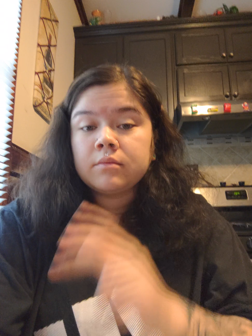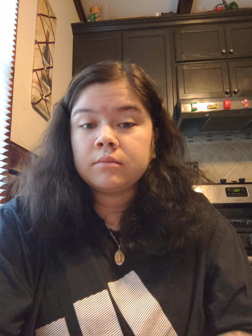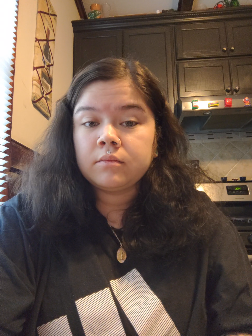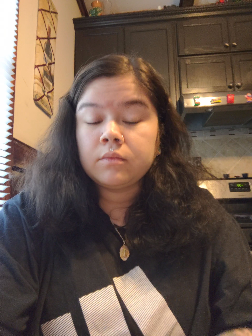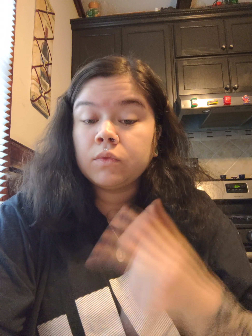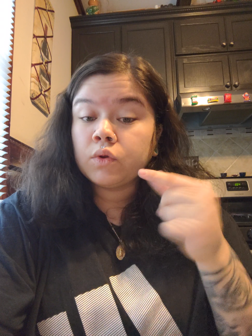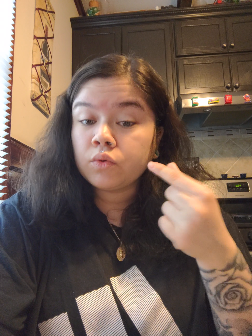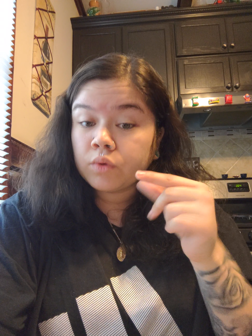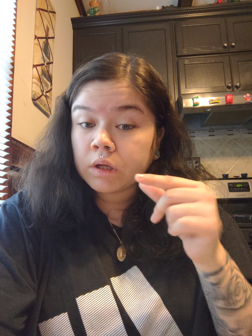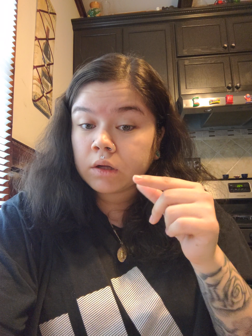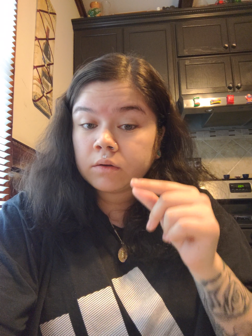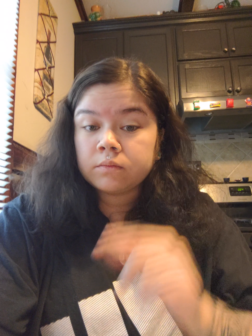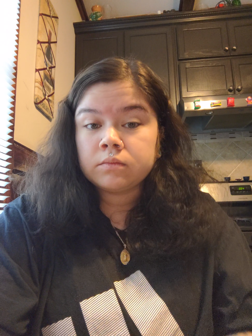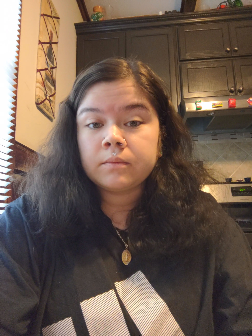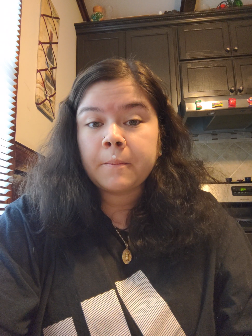green